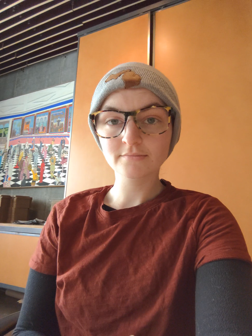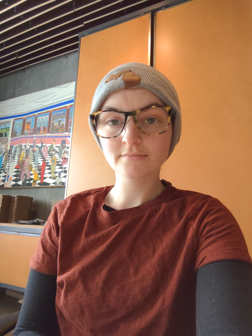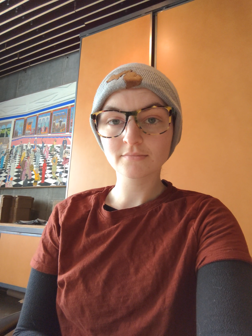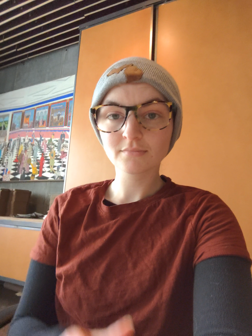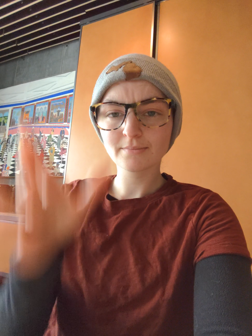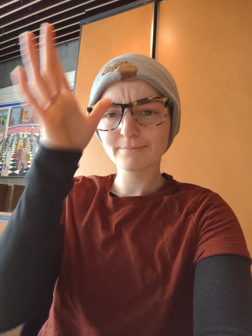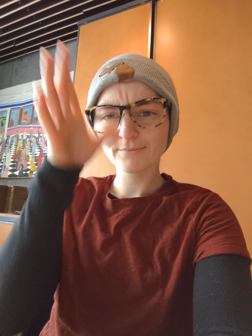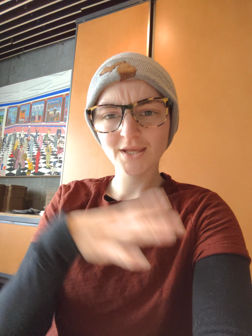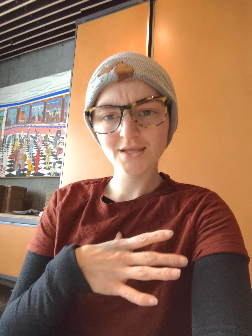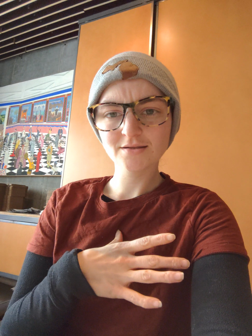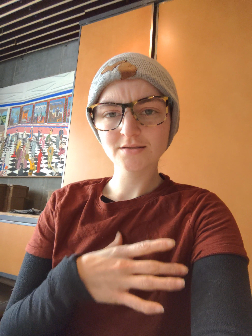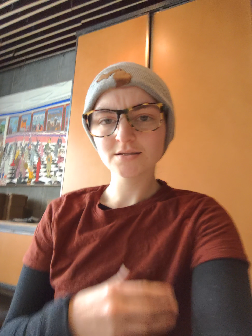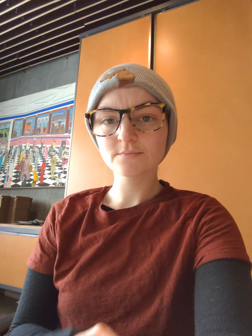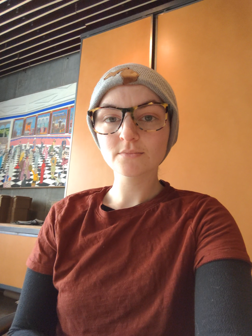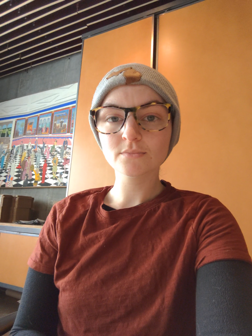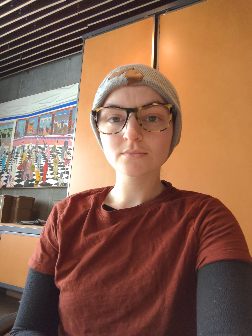man